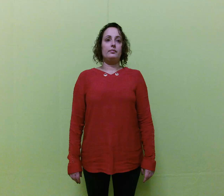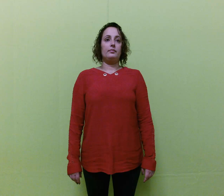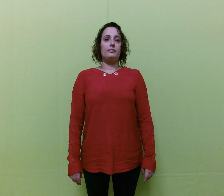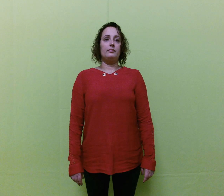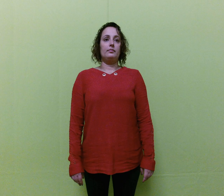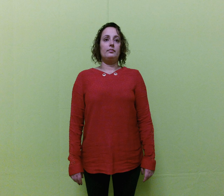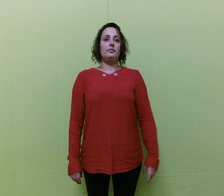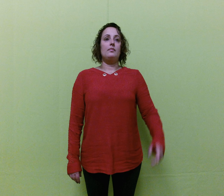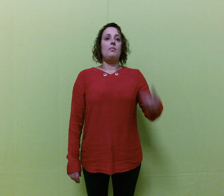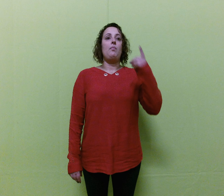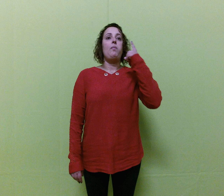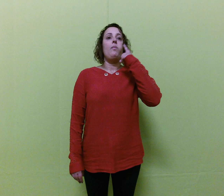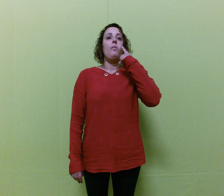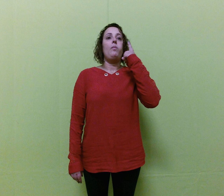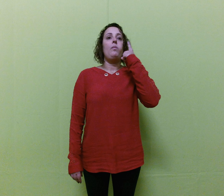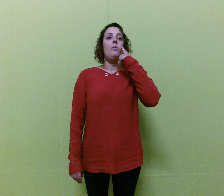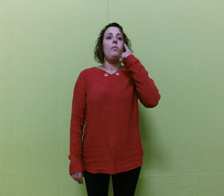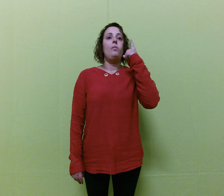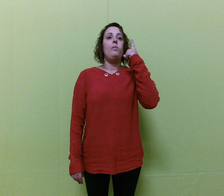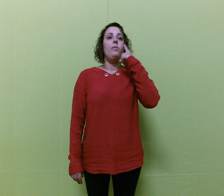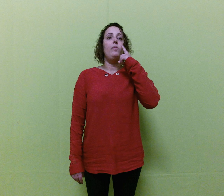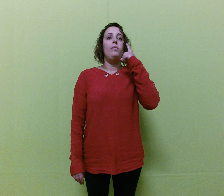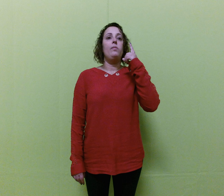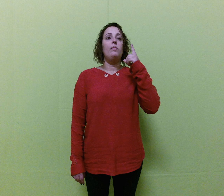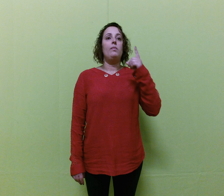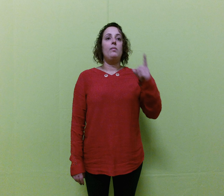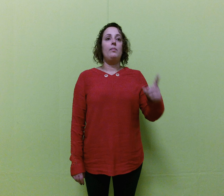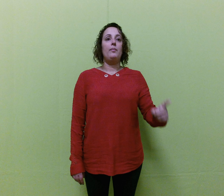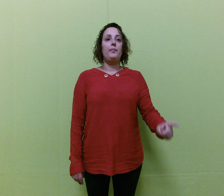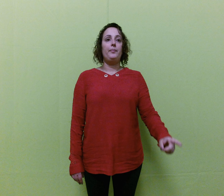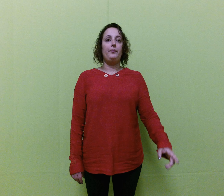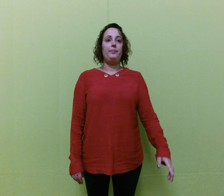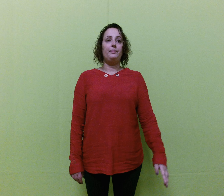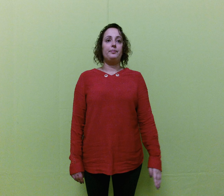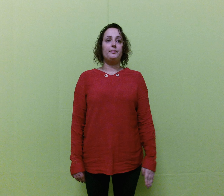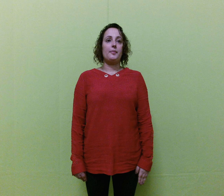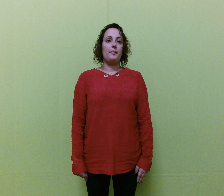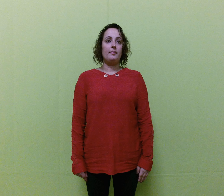bala